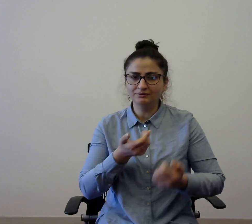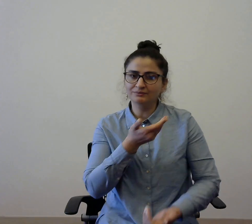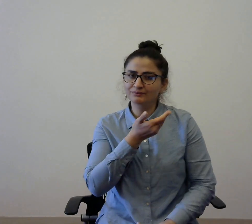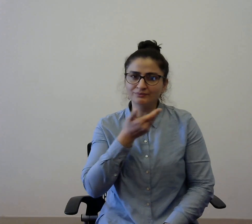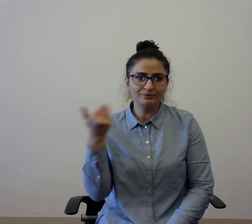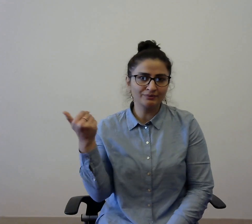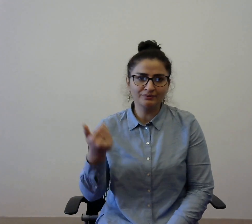yox